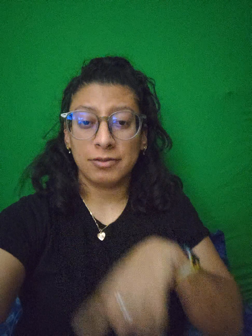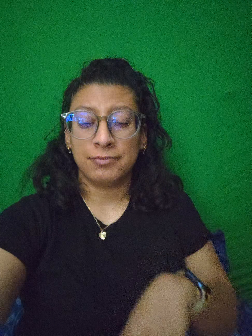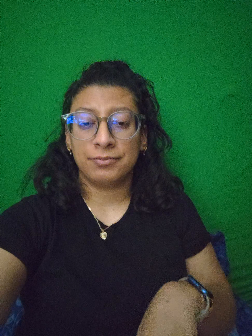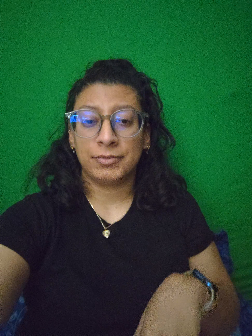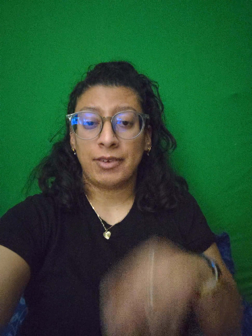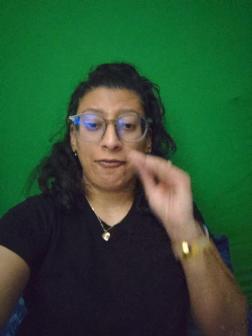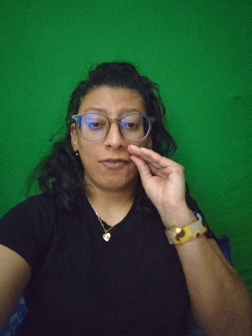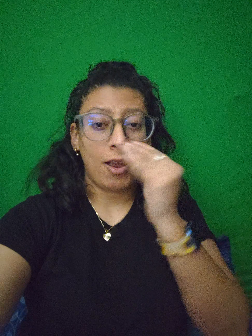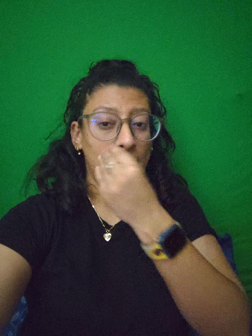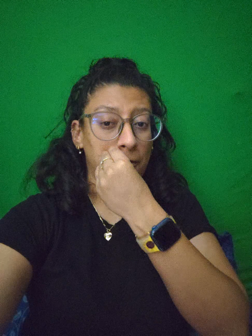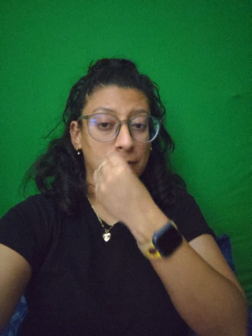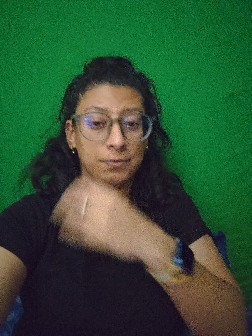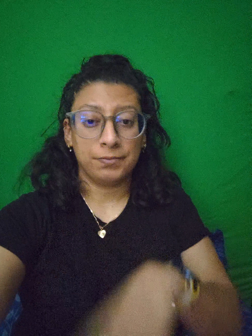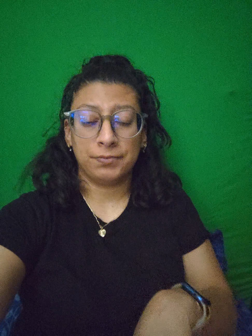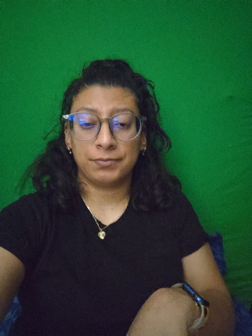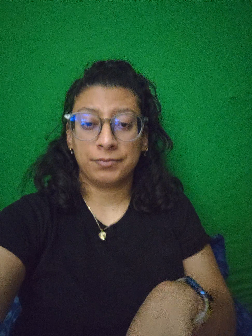flower